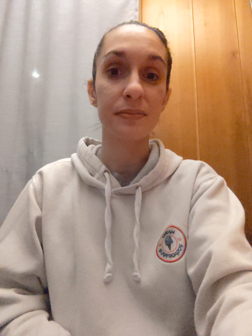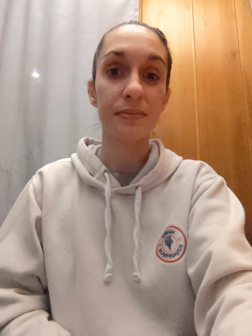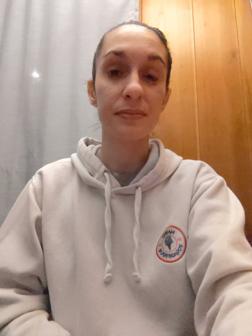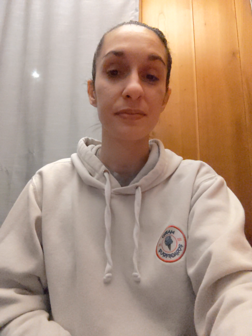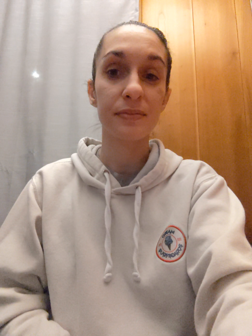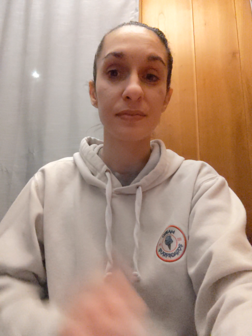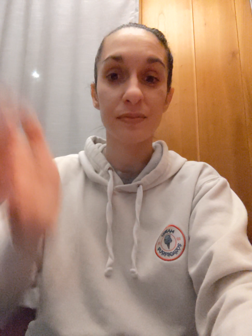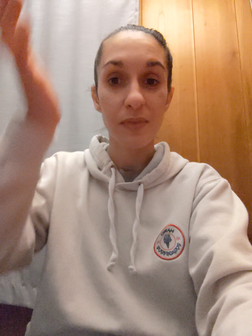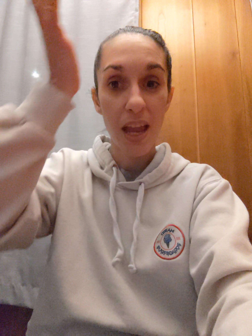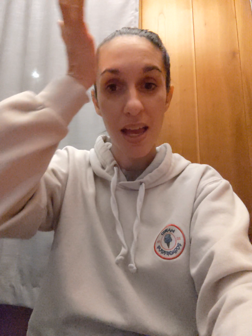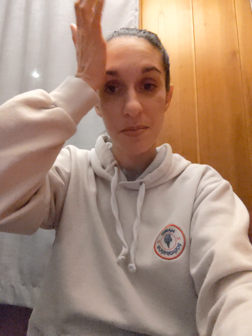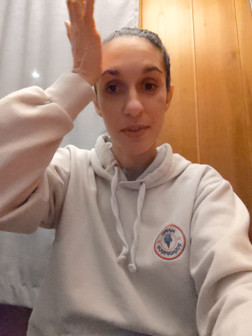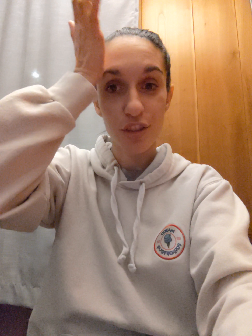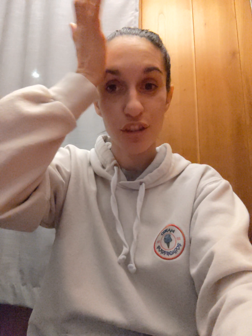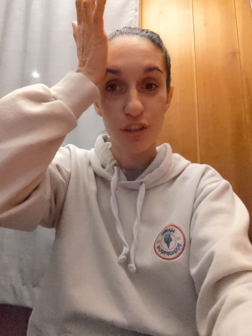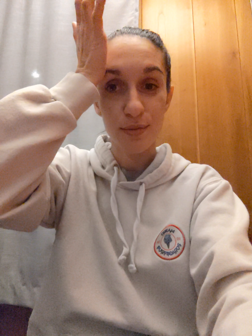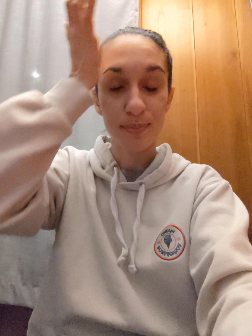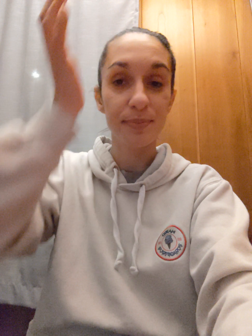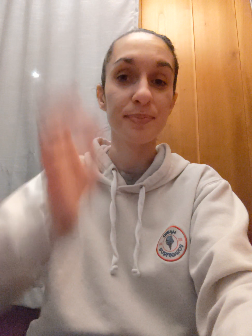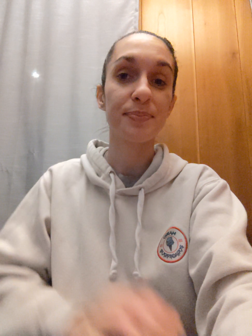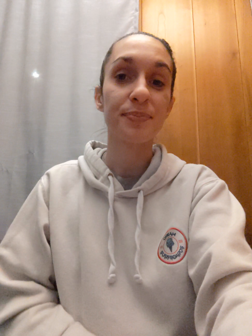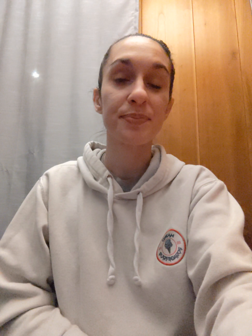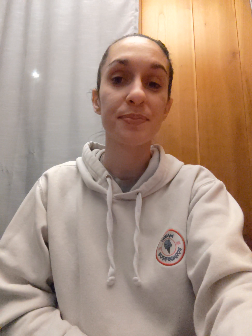garbage